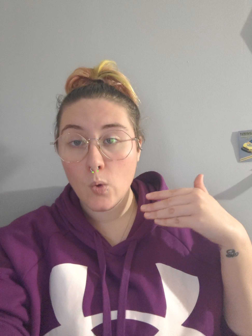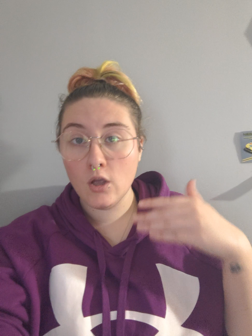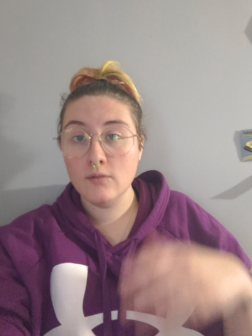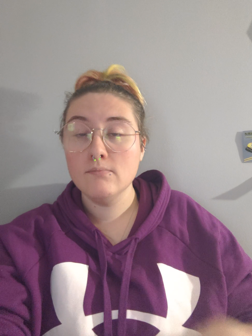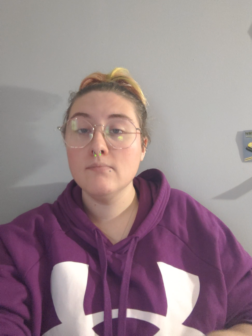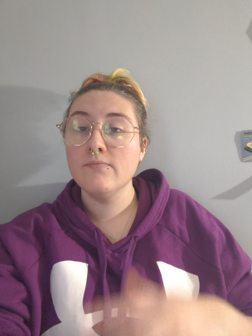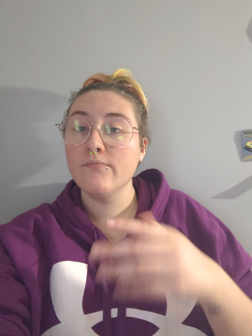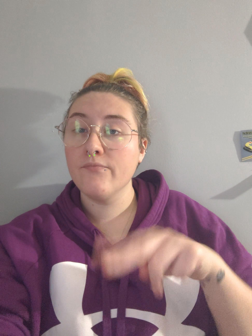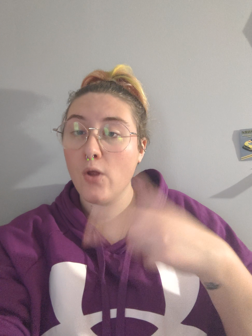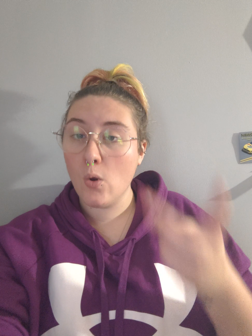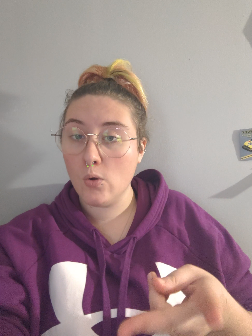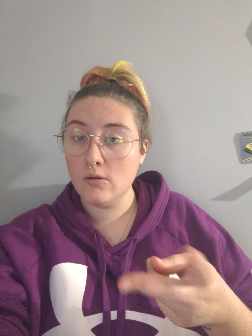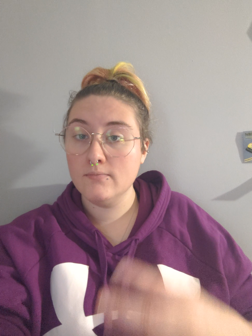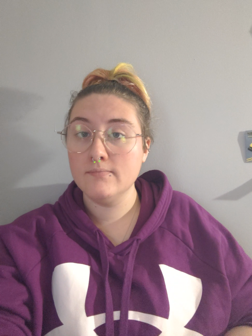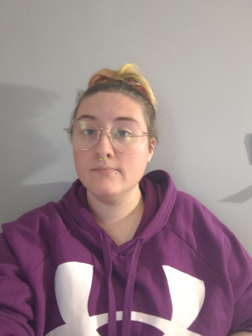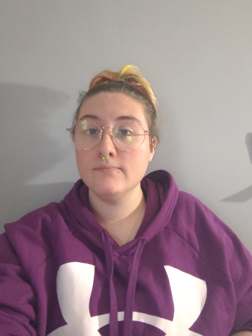fall